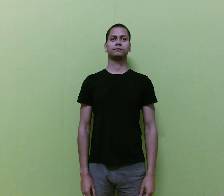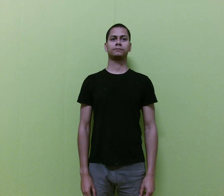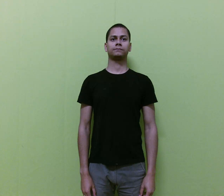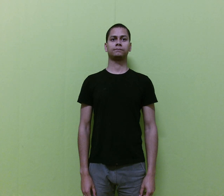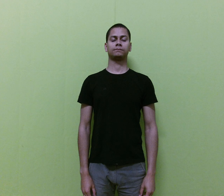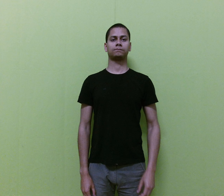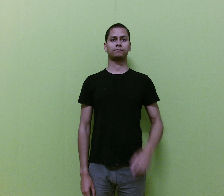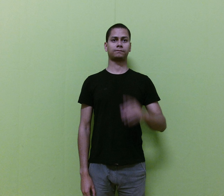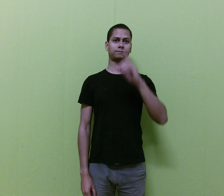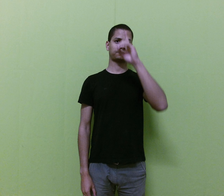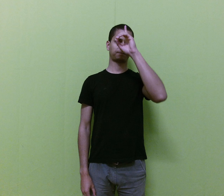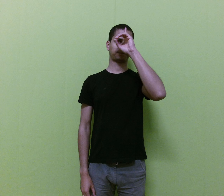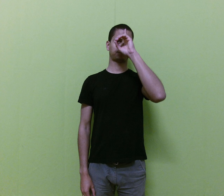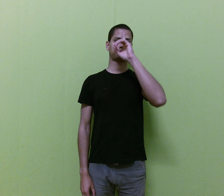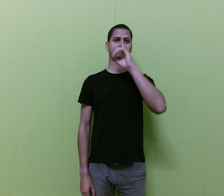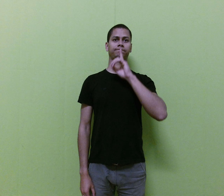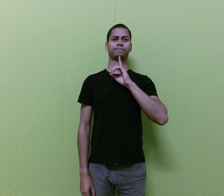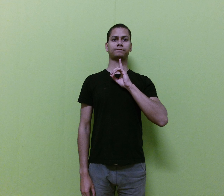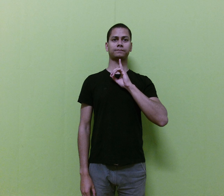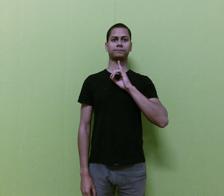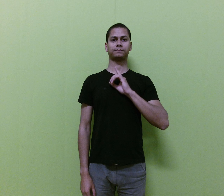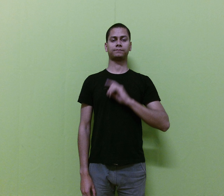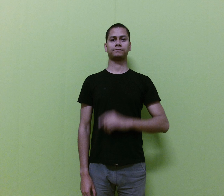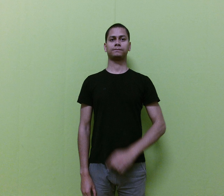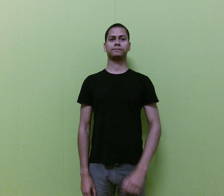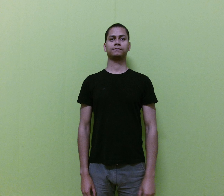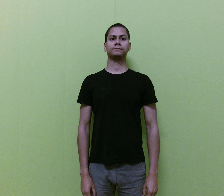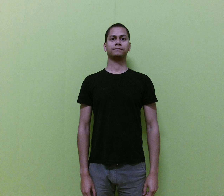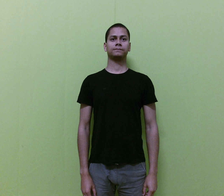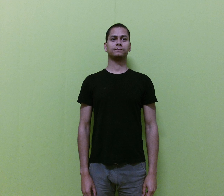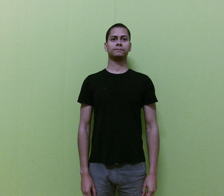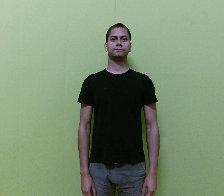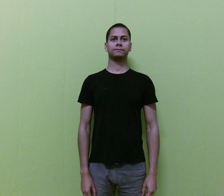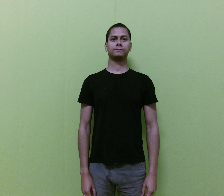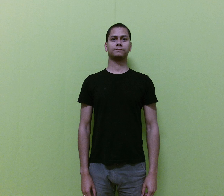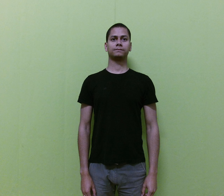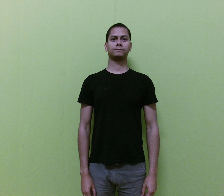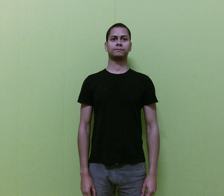amarelo